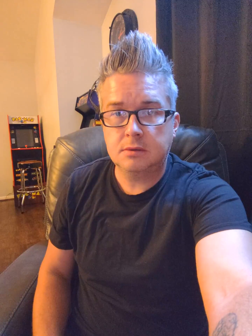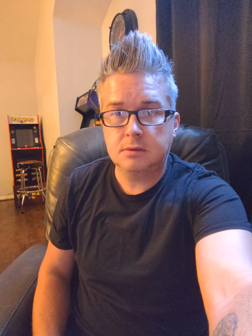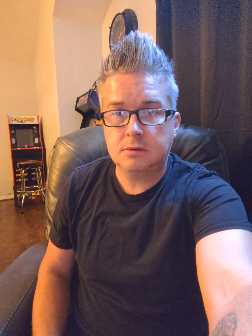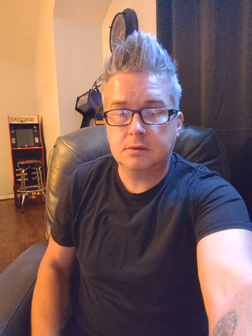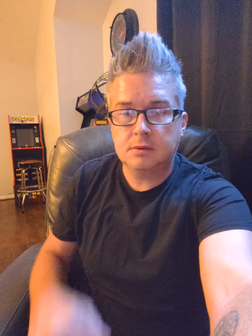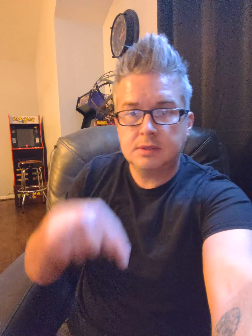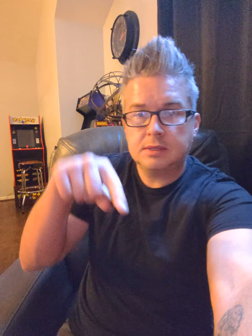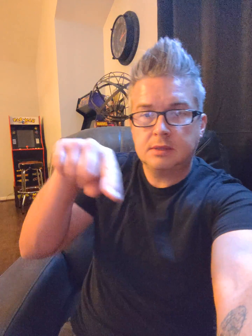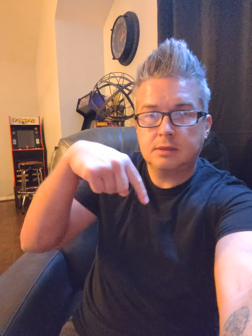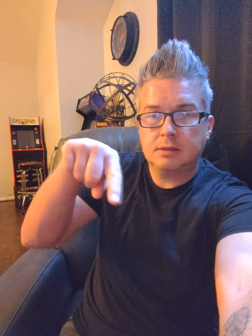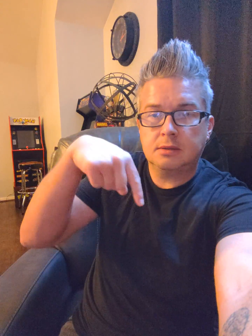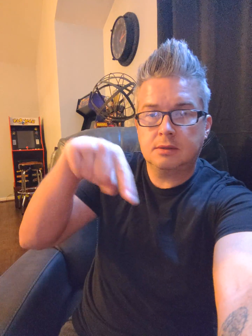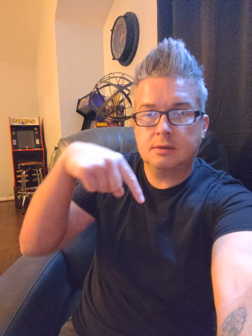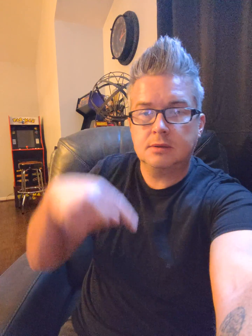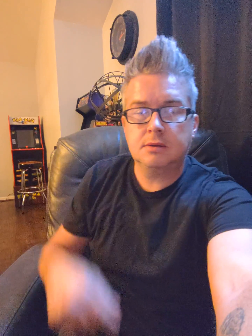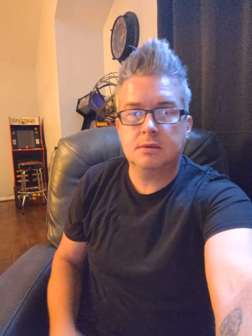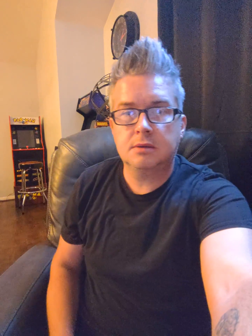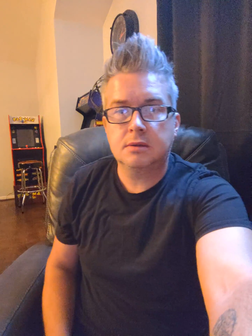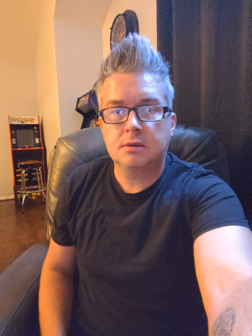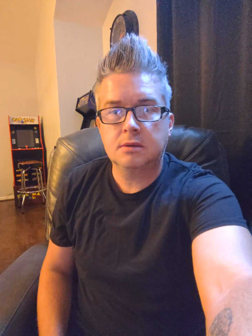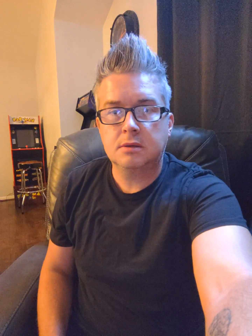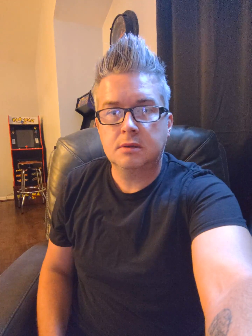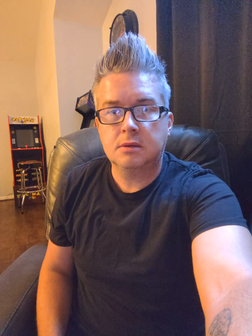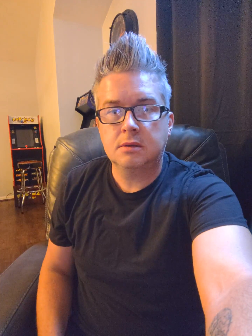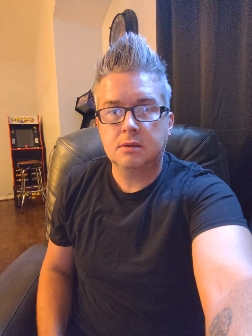flip-flop